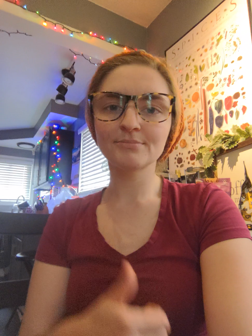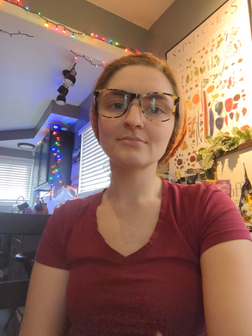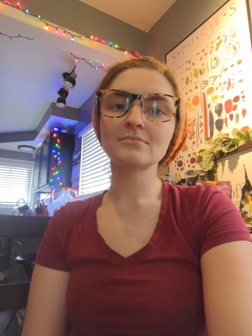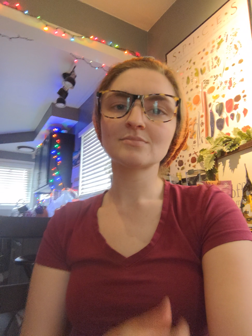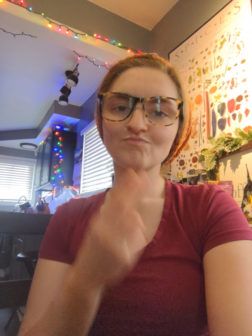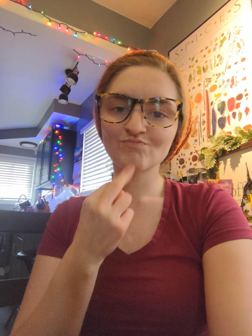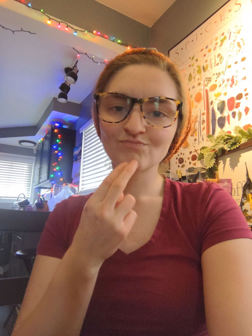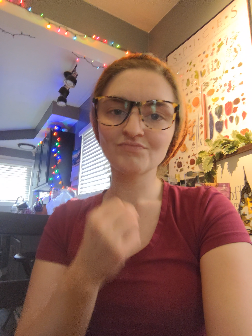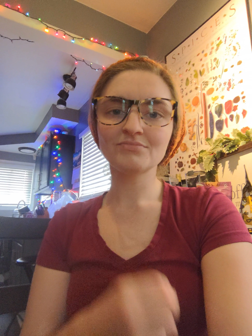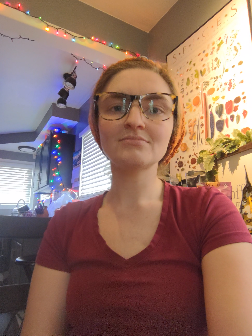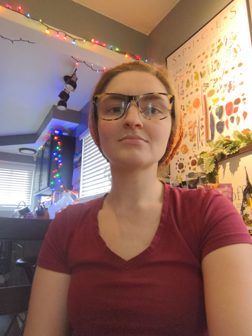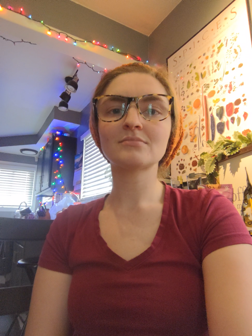cute